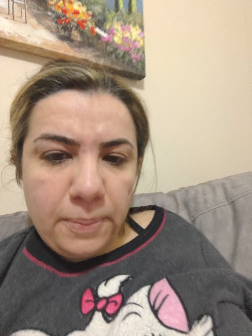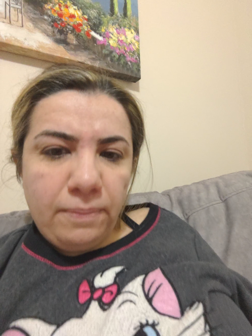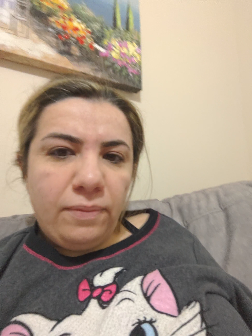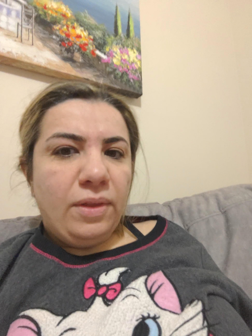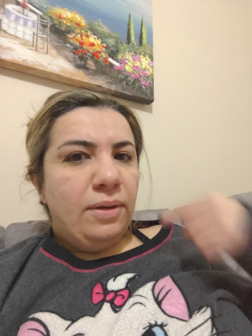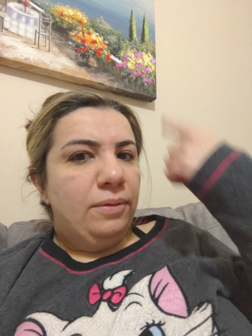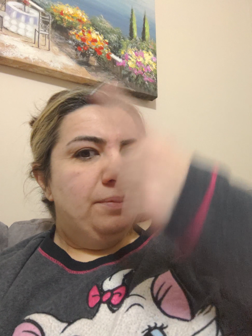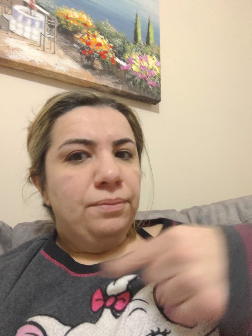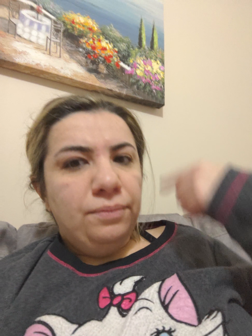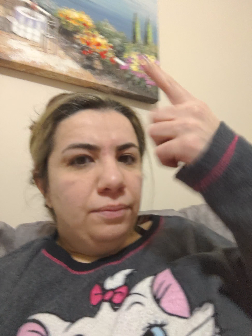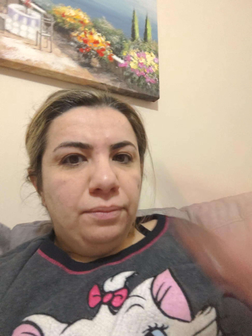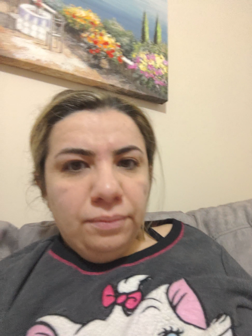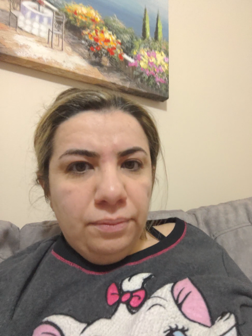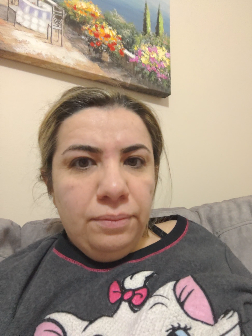face